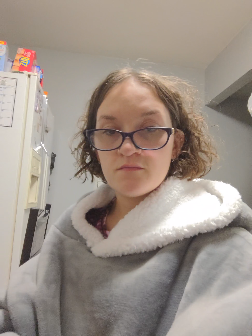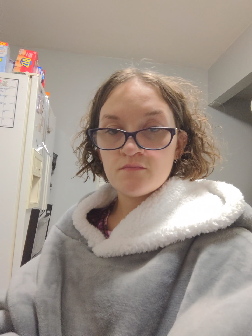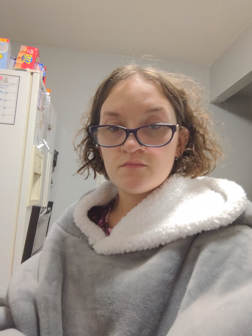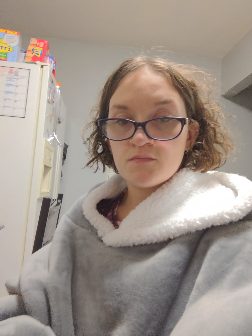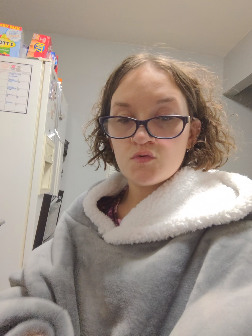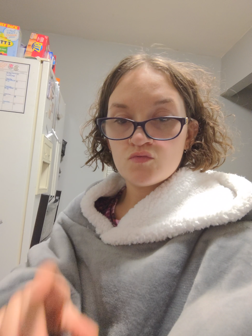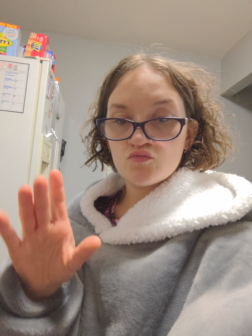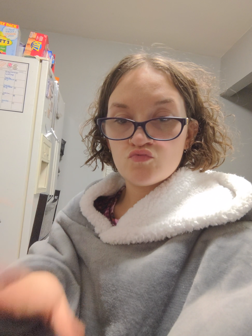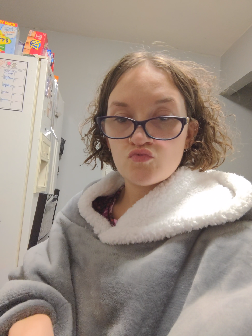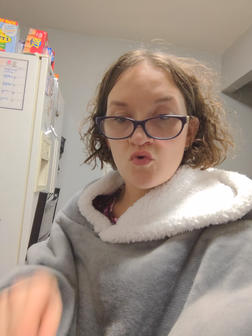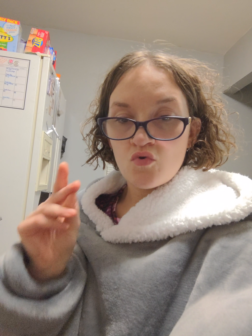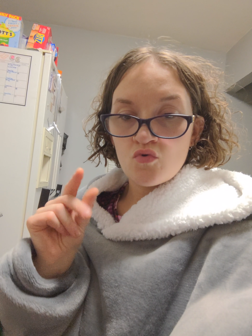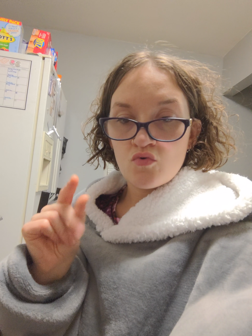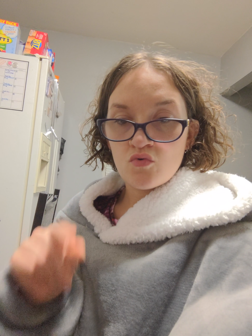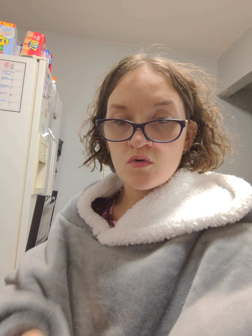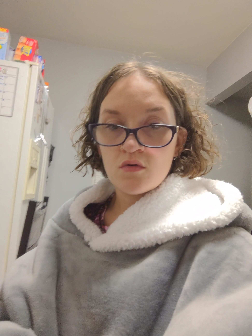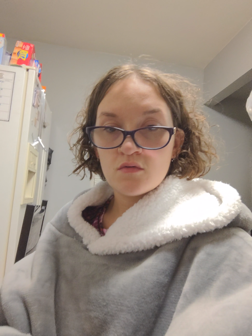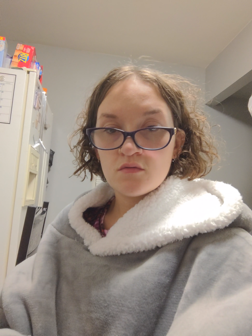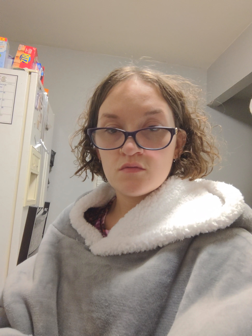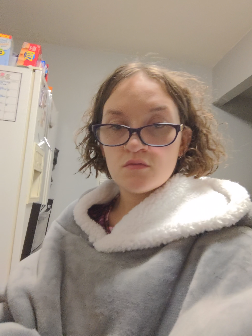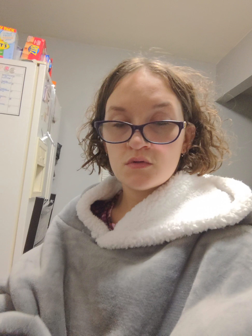dog